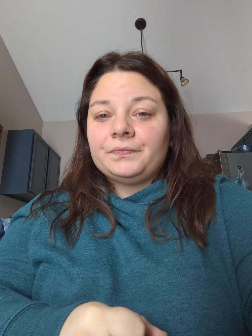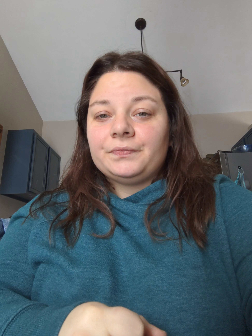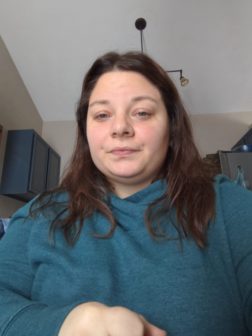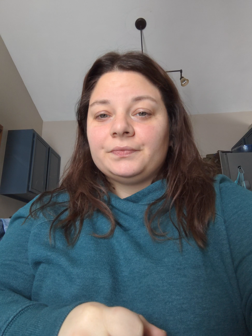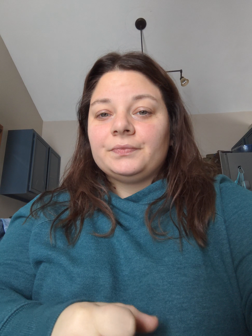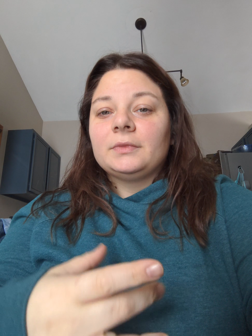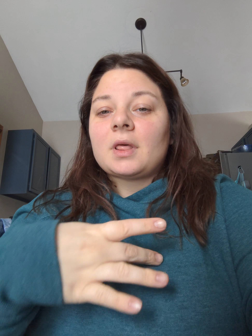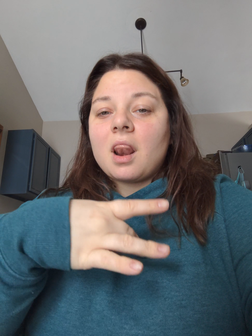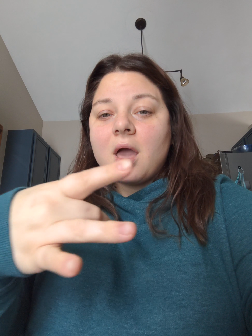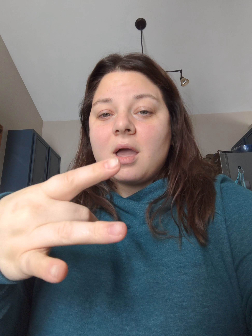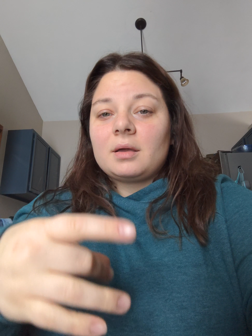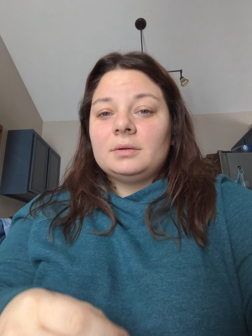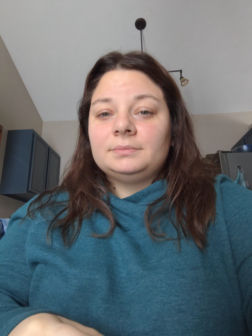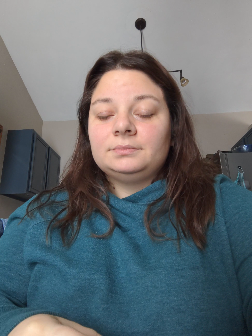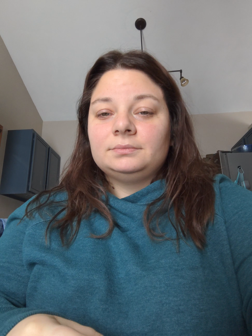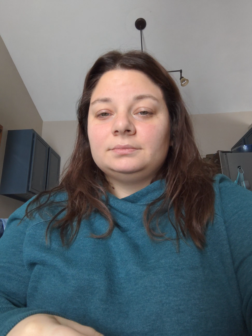like